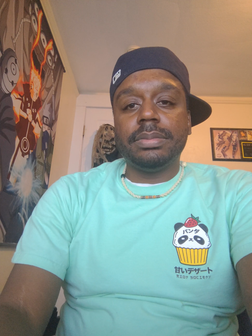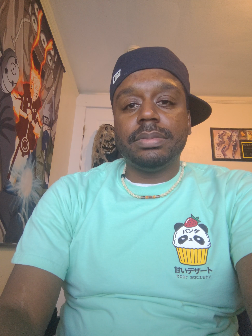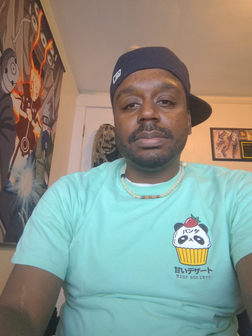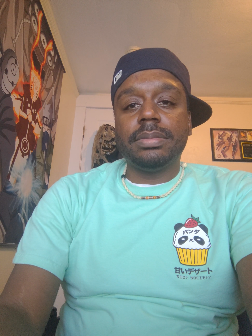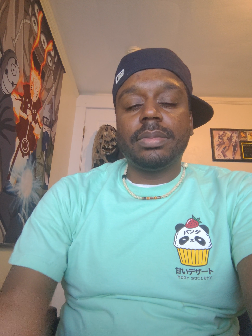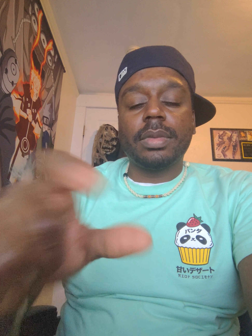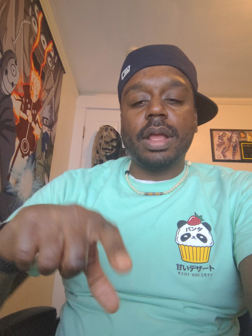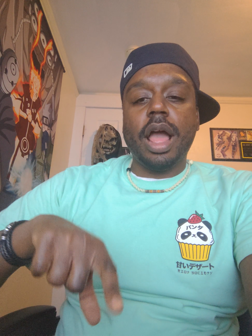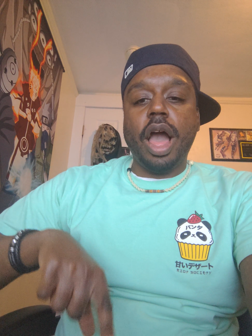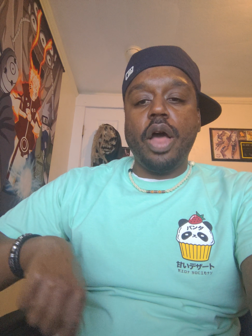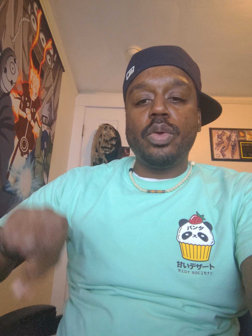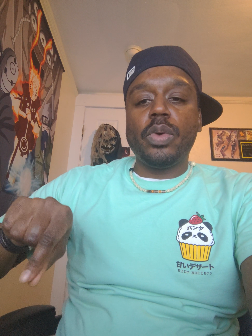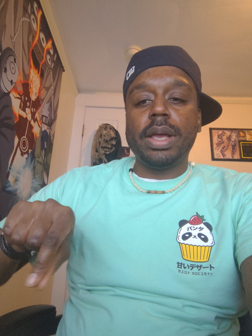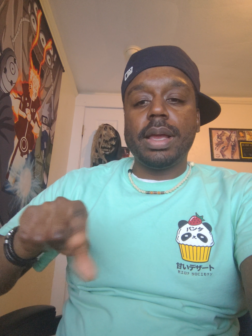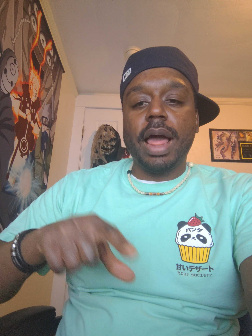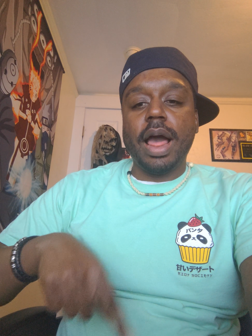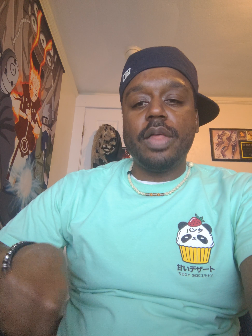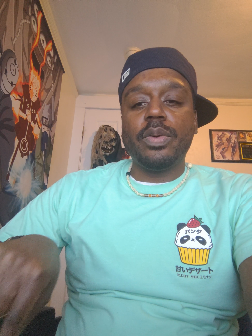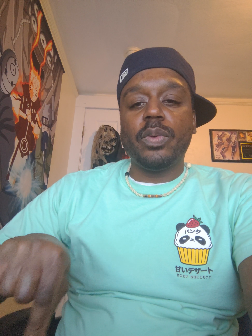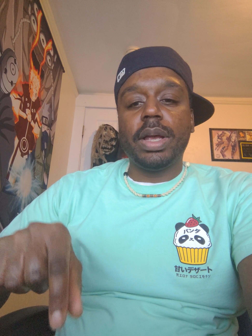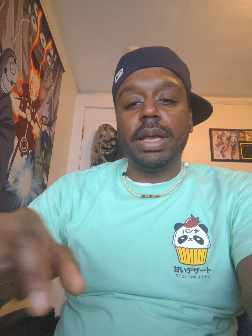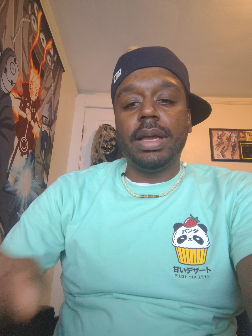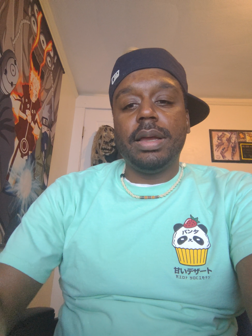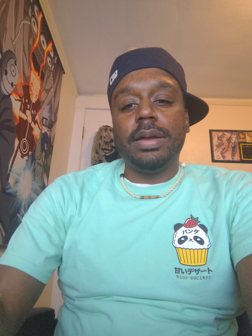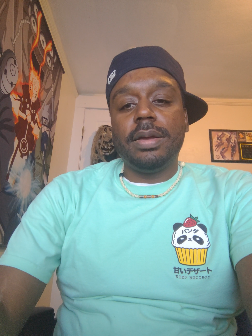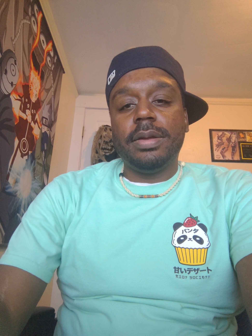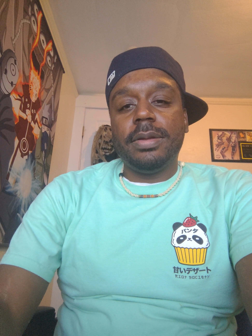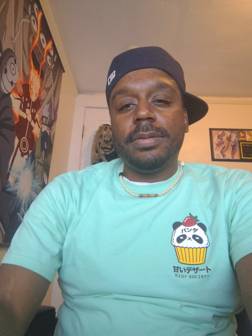underwear